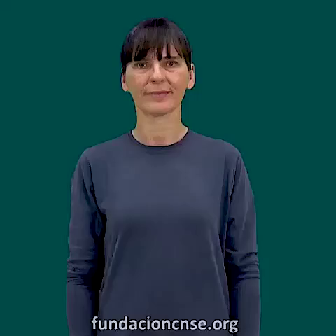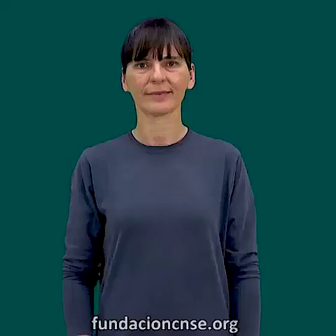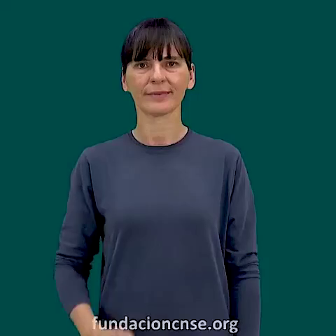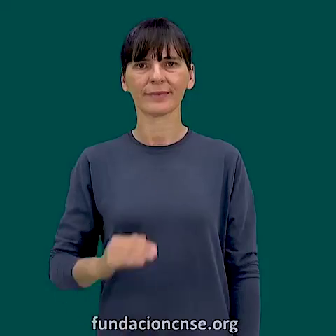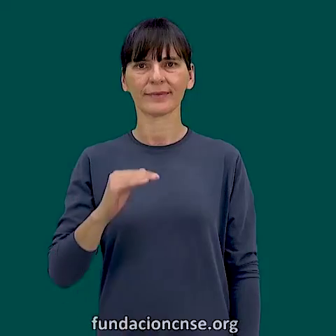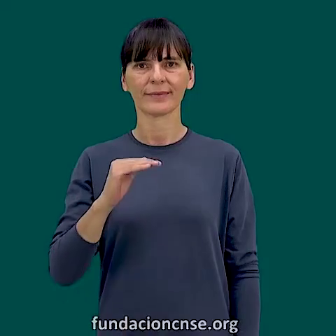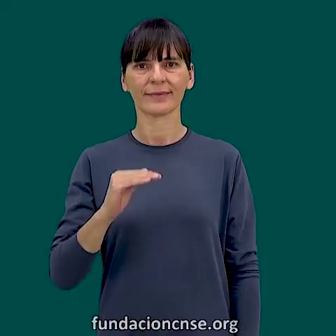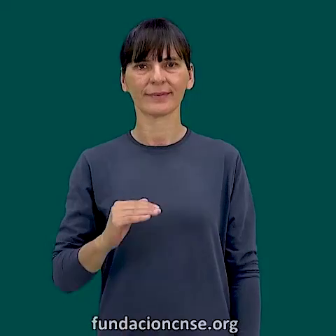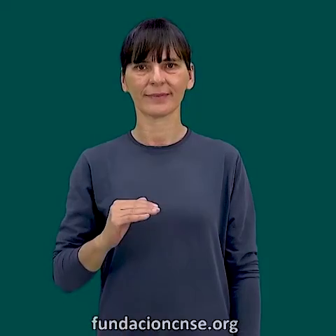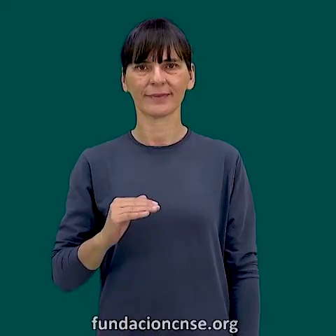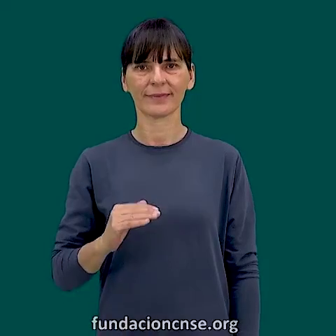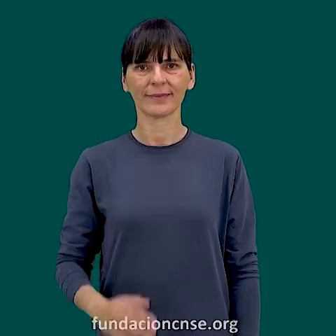menos